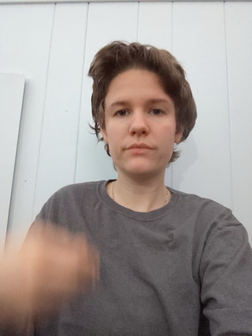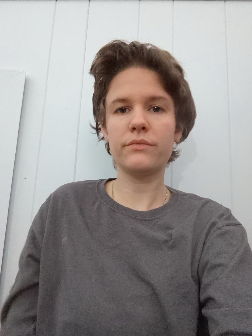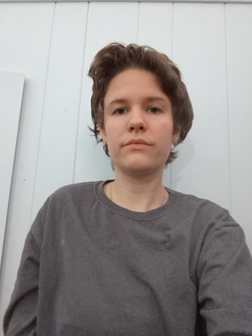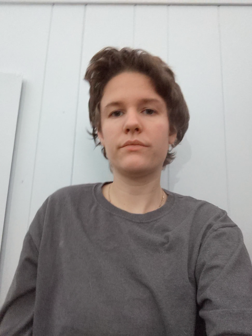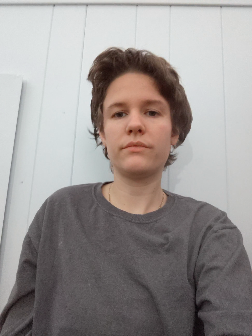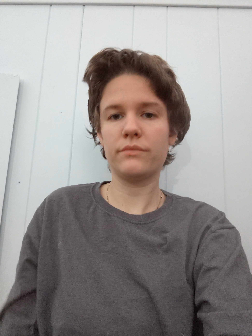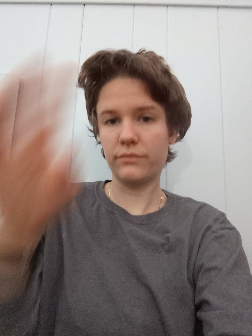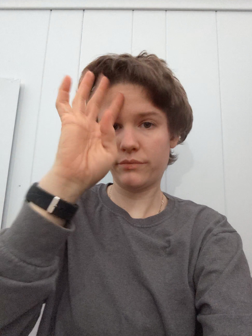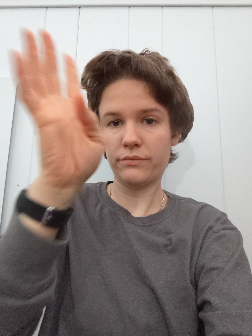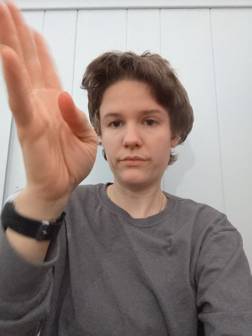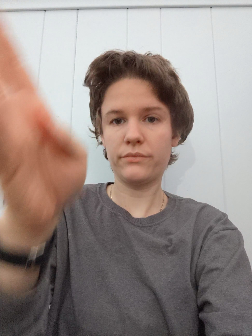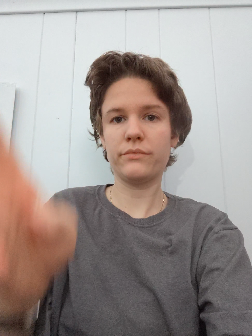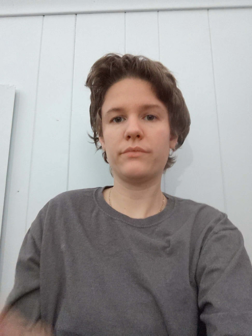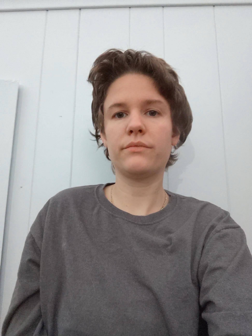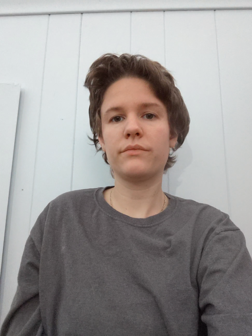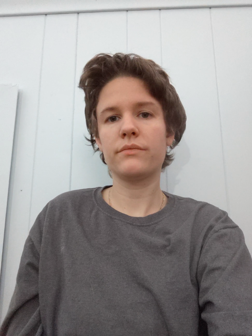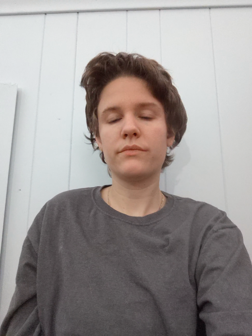pretend